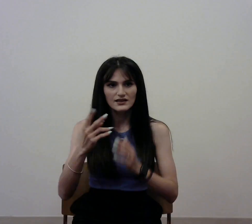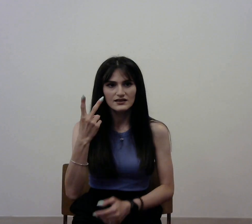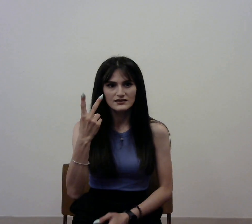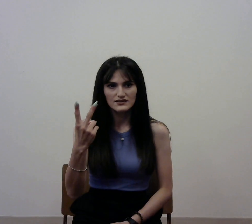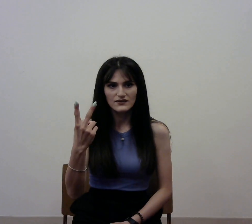2